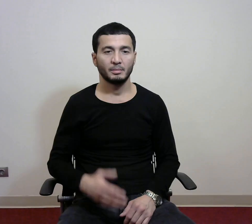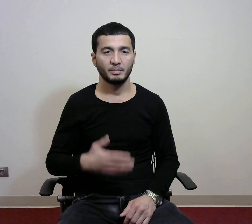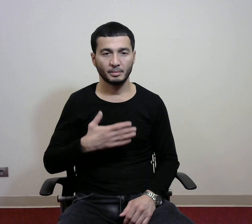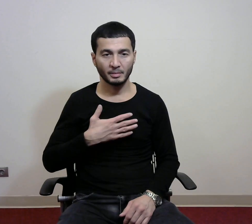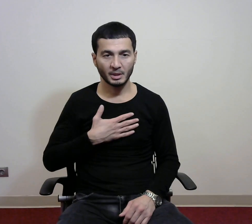mən